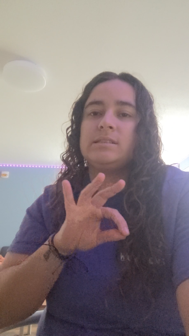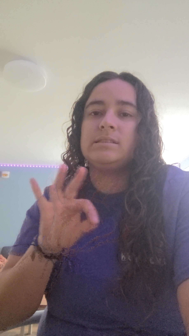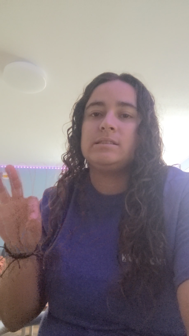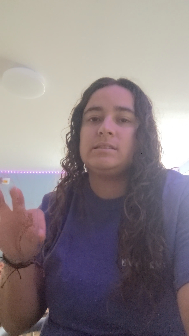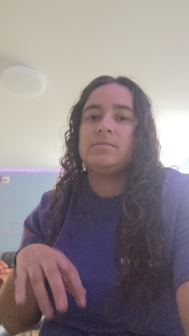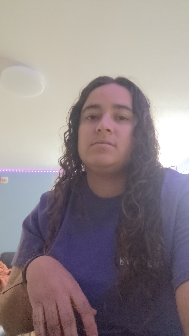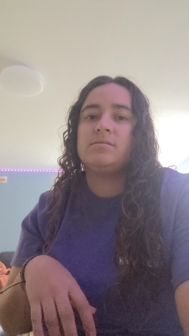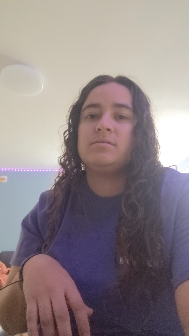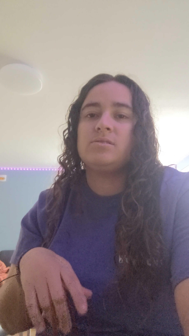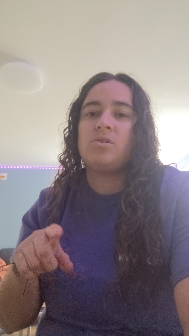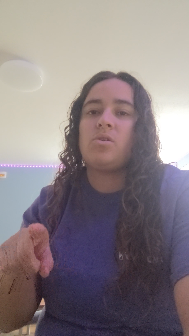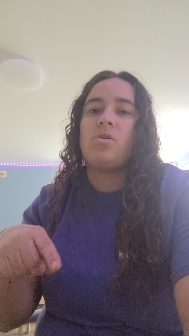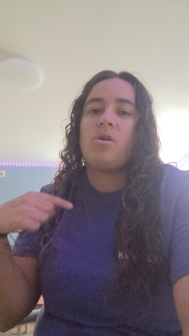long